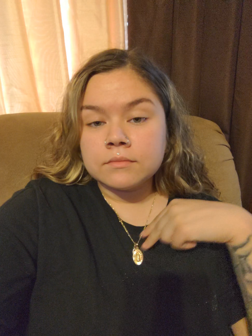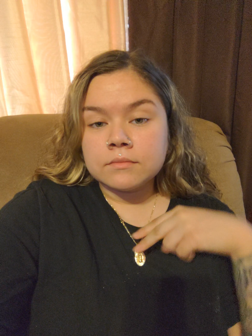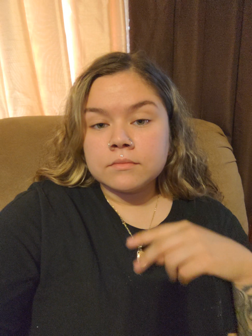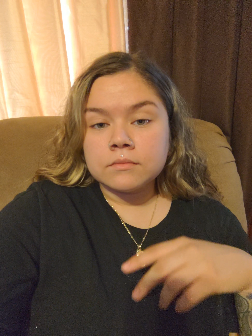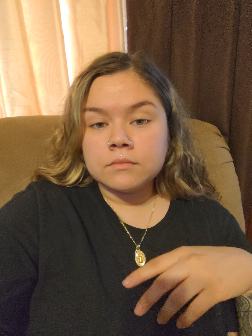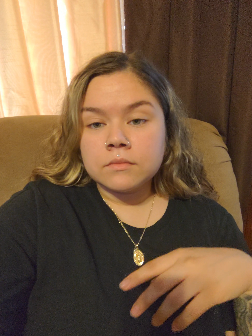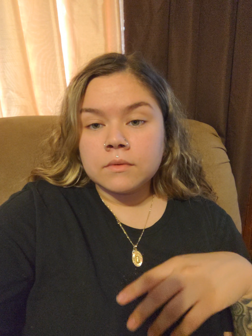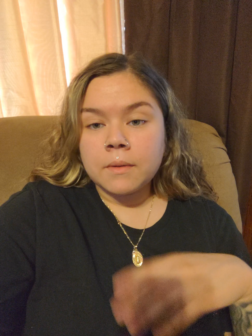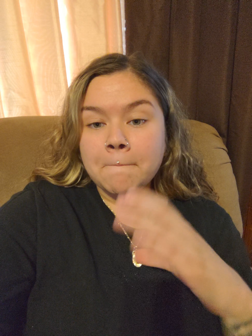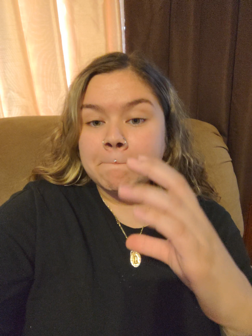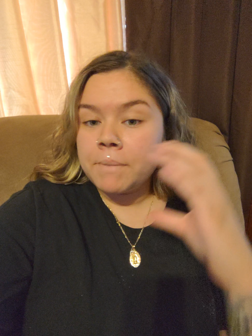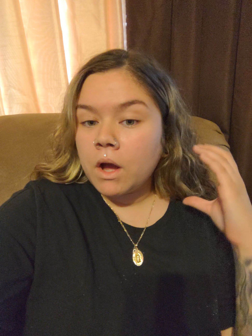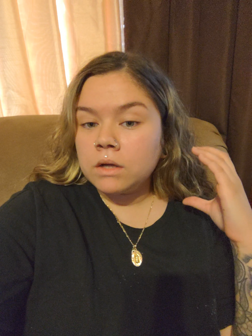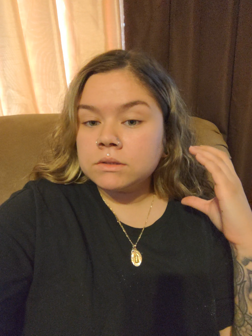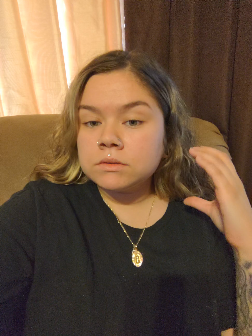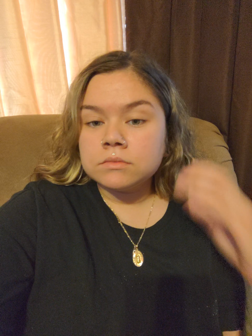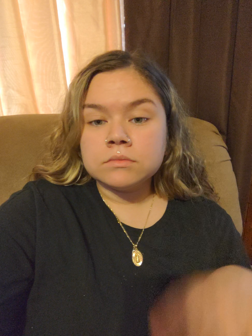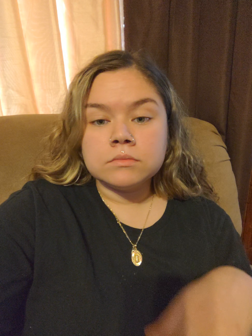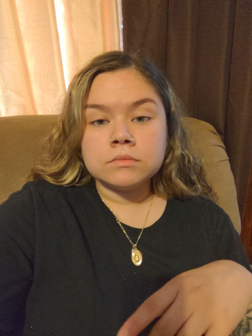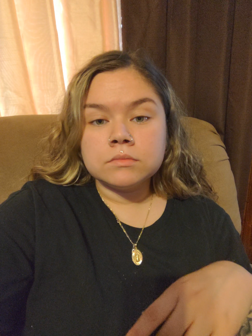bus